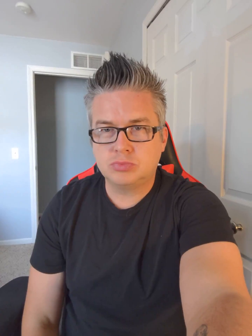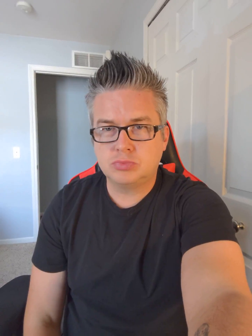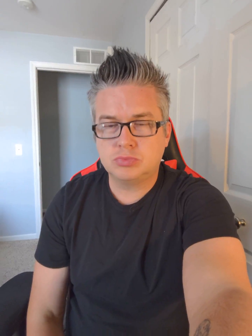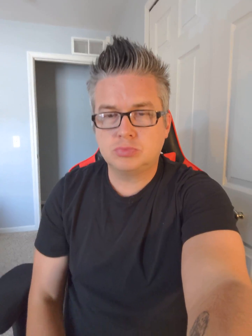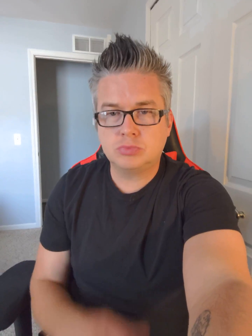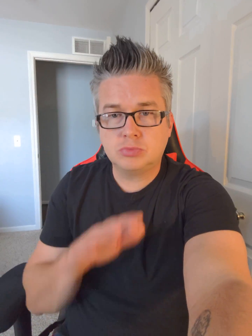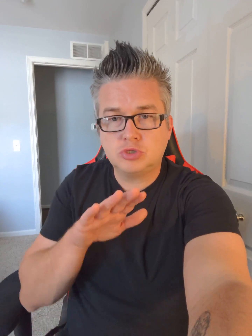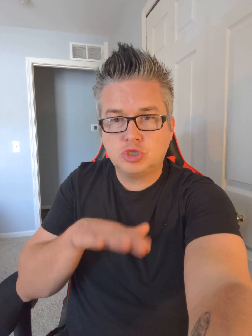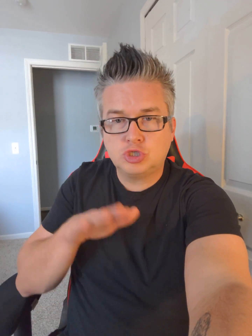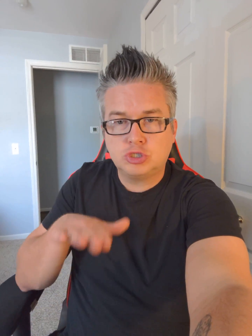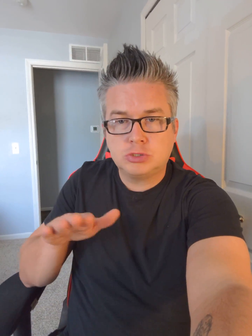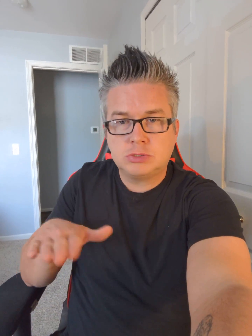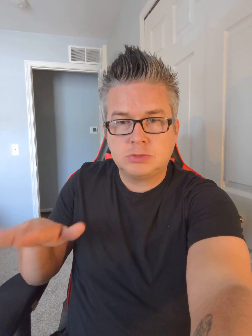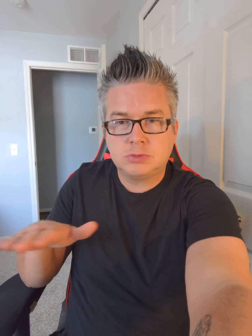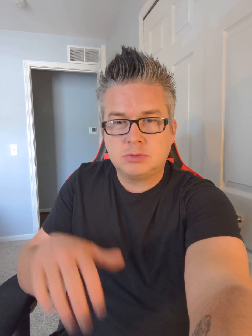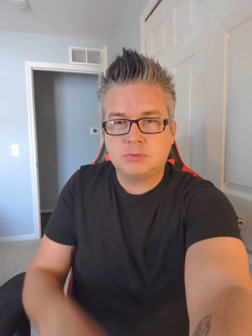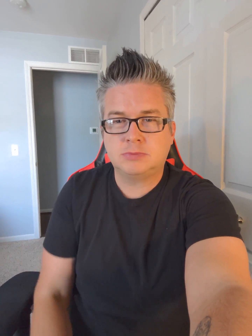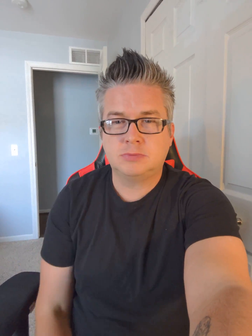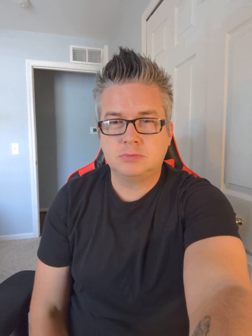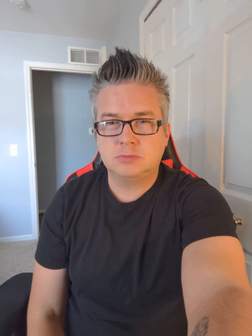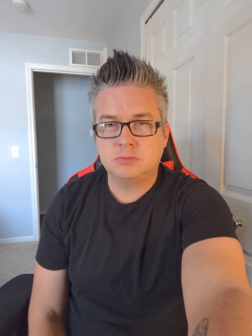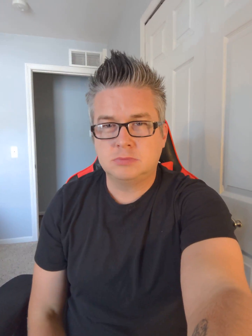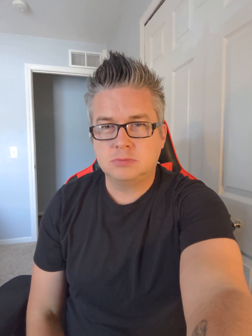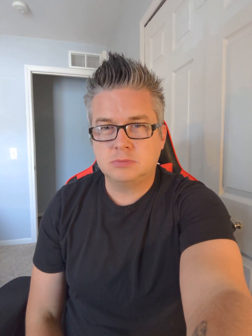children